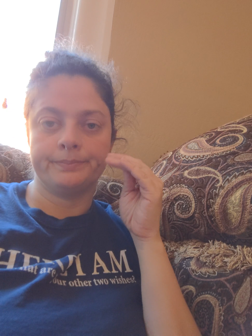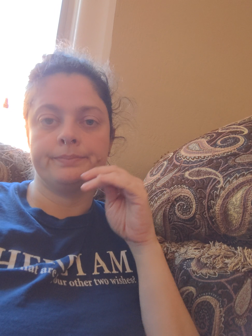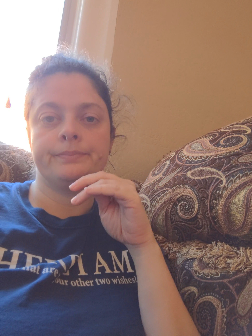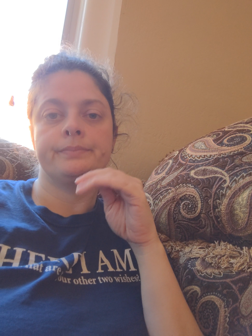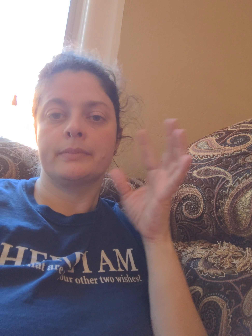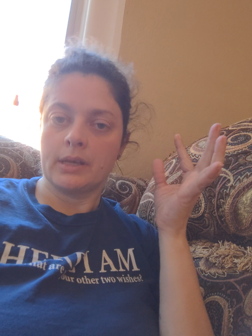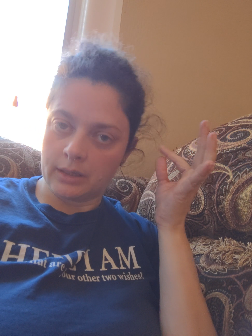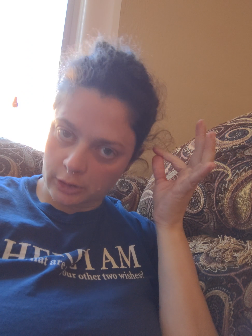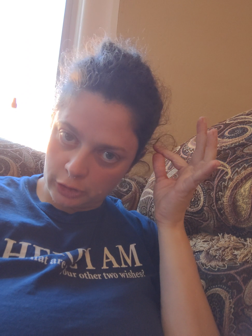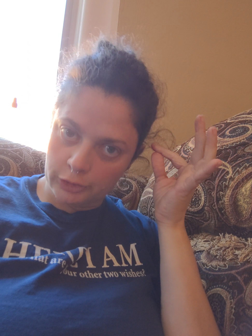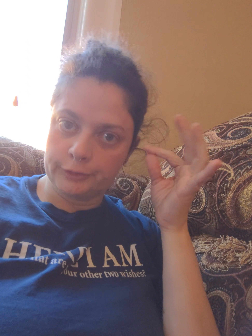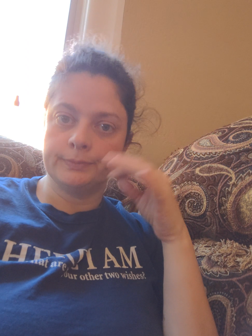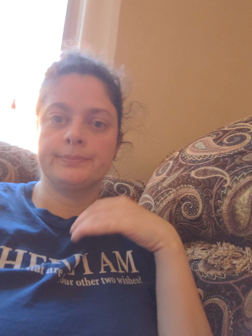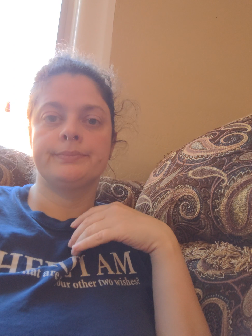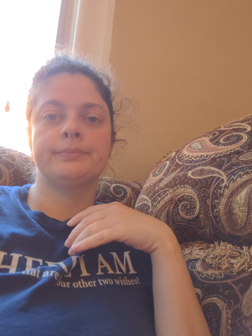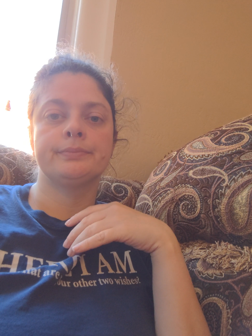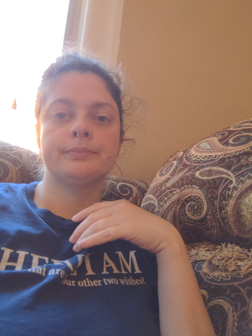hair